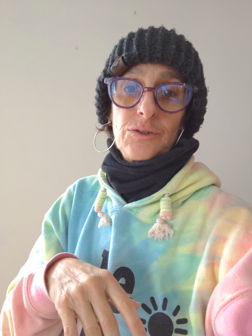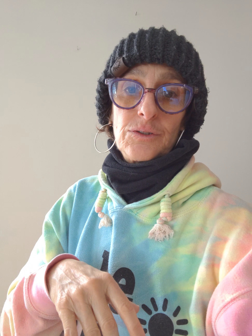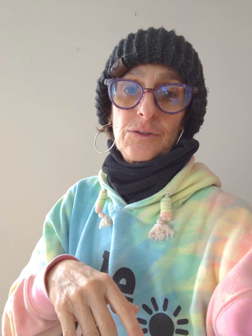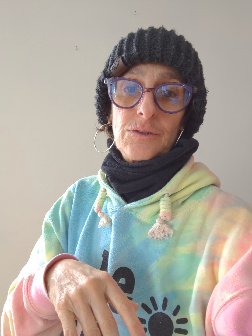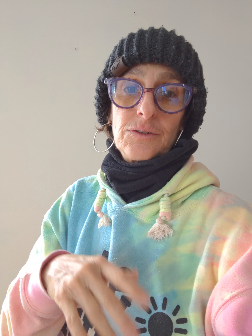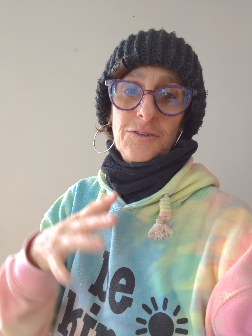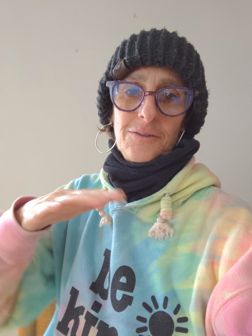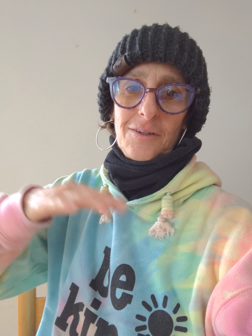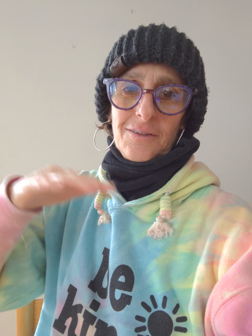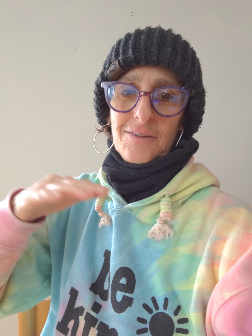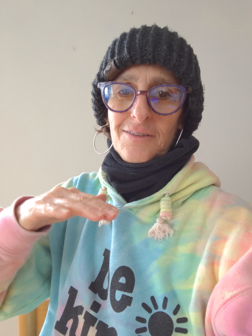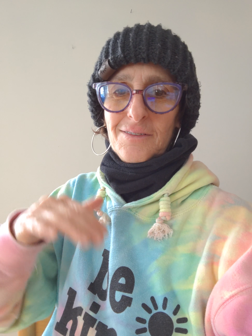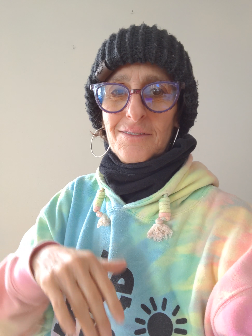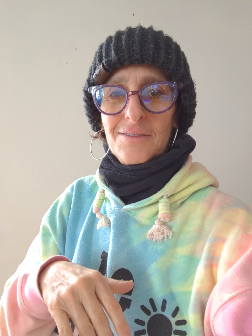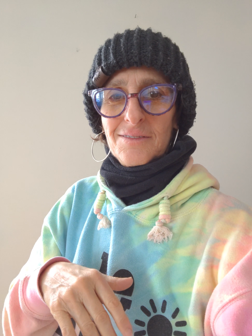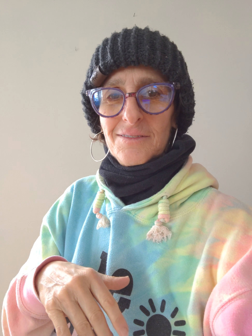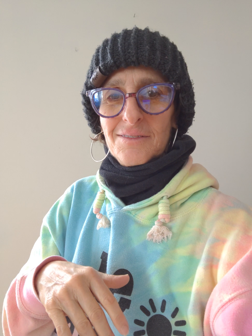child